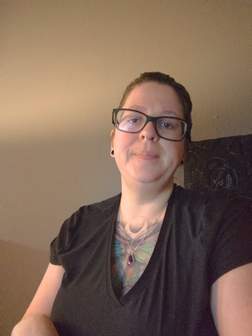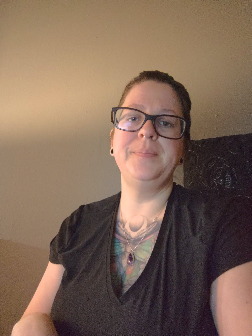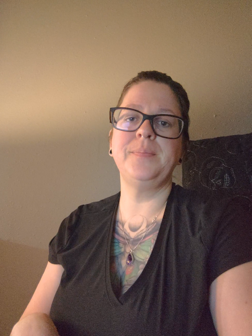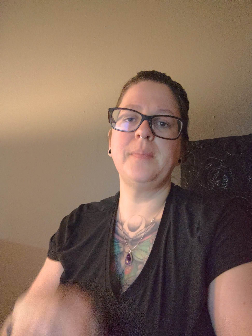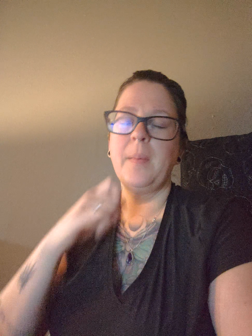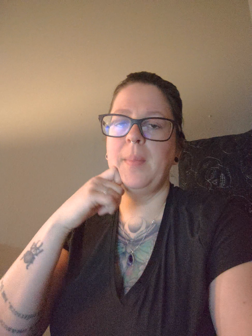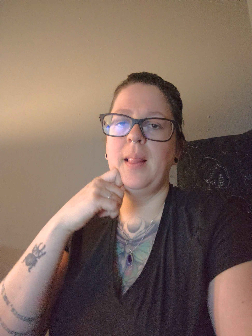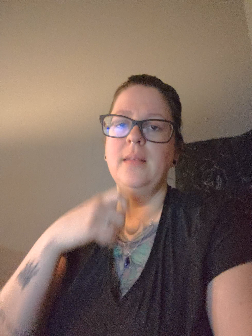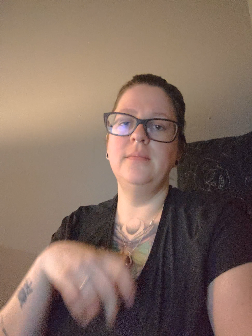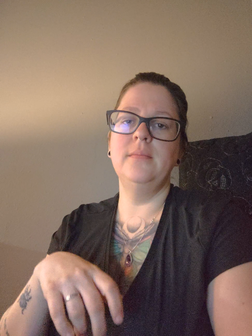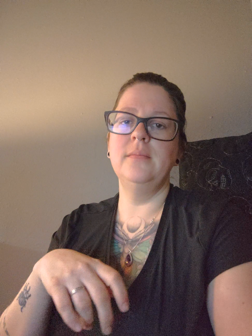apple